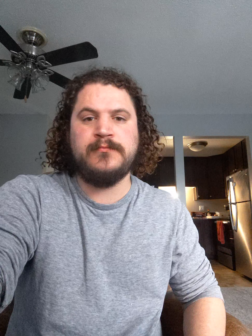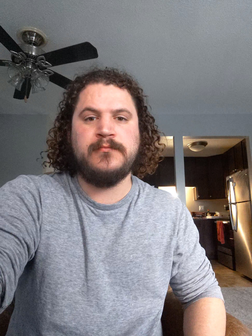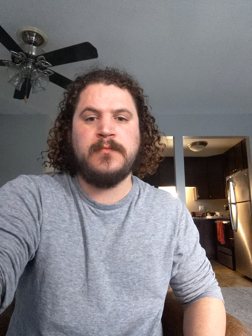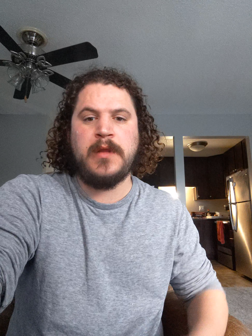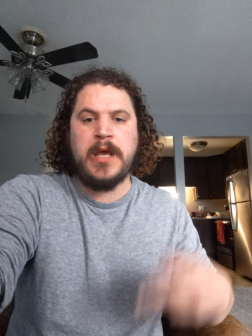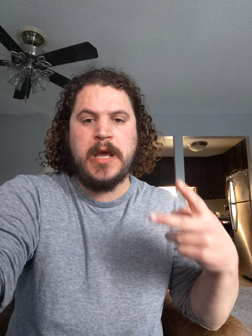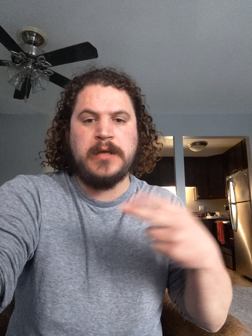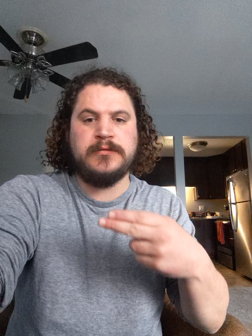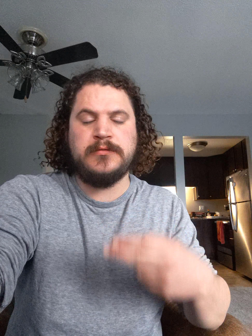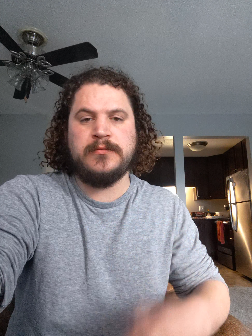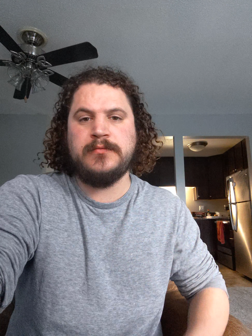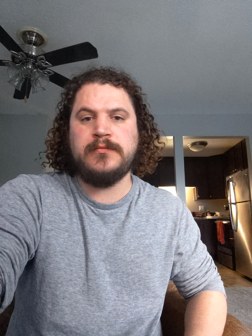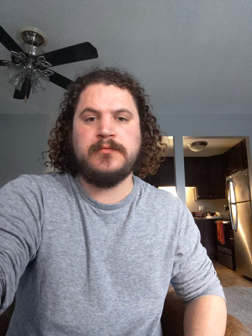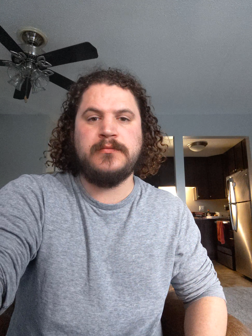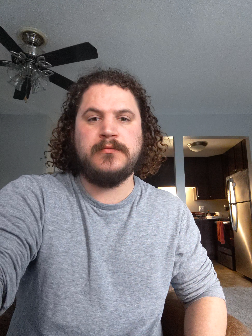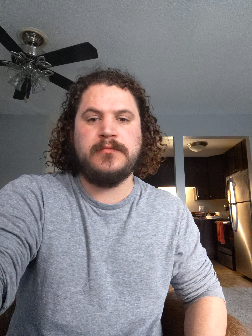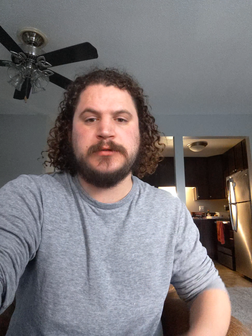cut